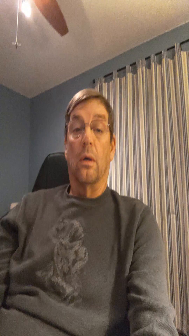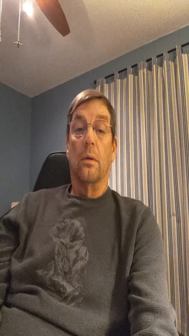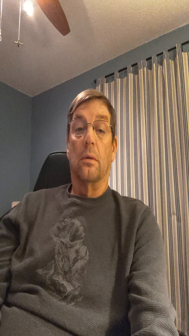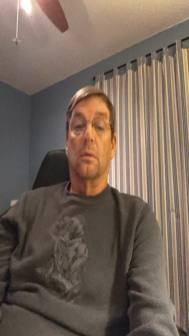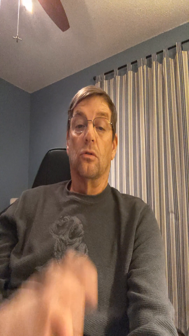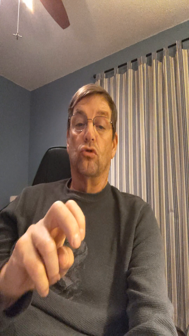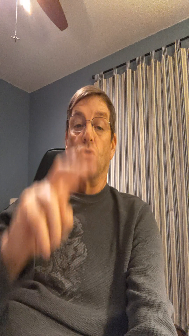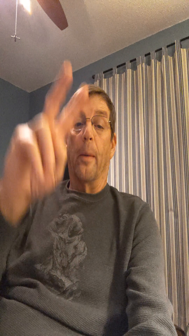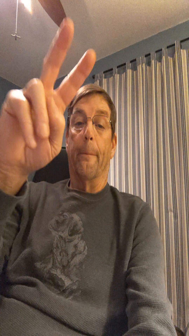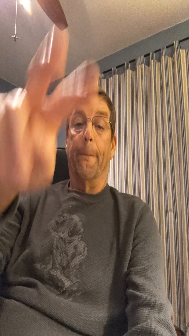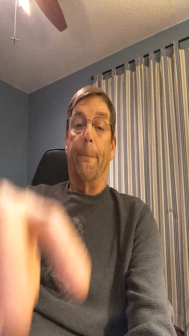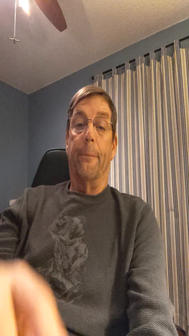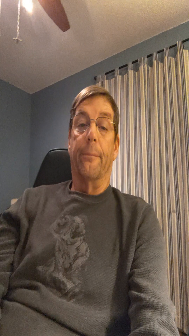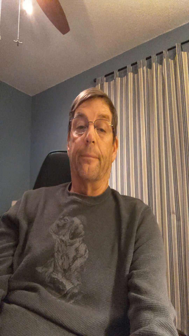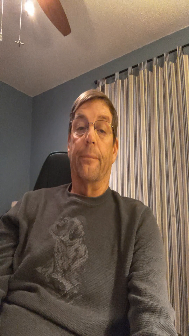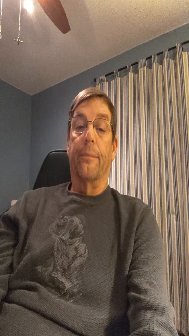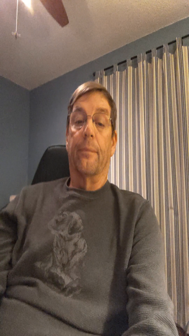jump